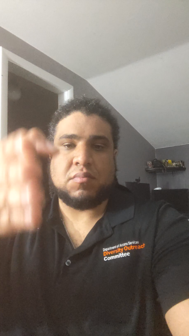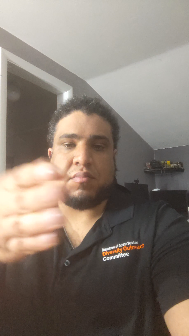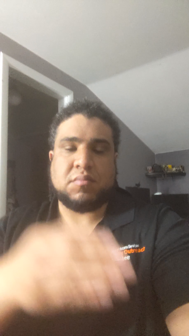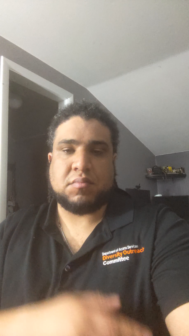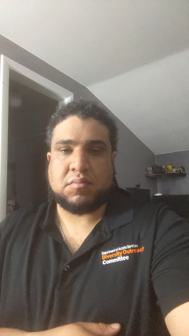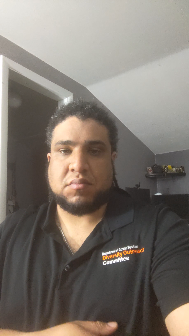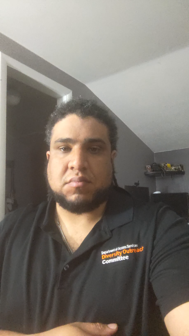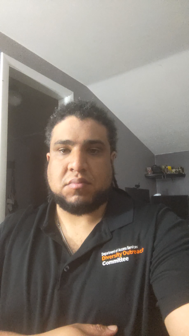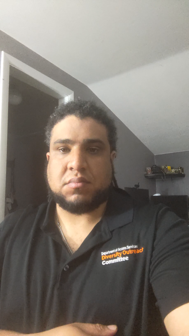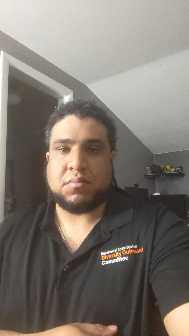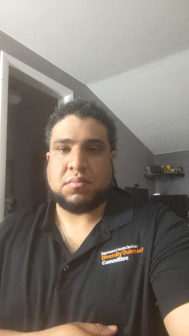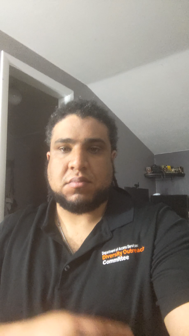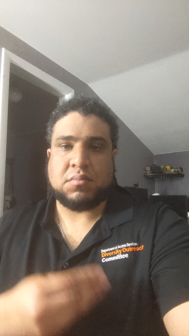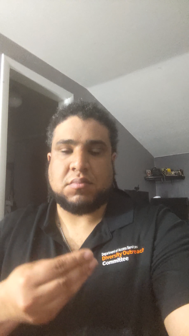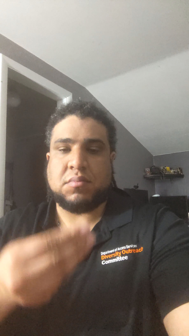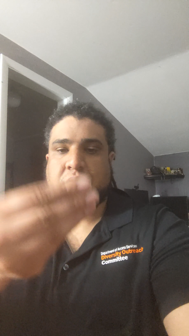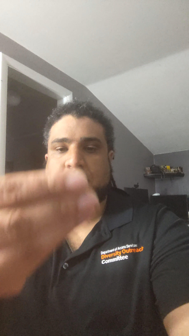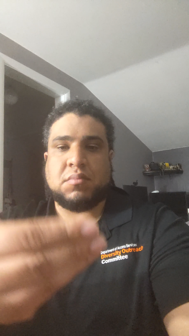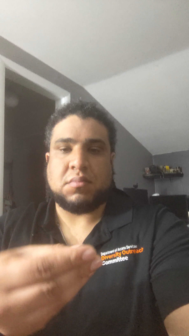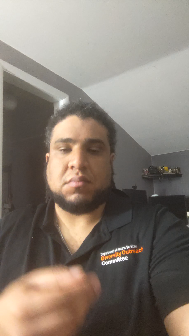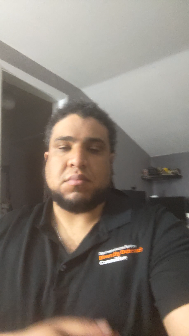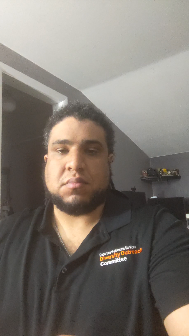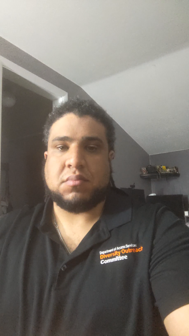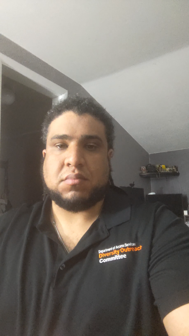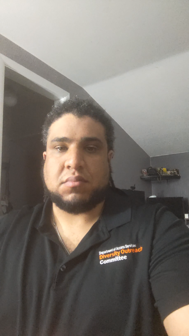buy